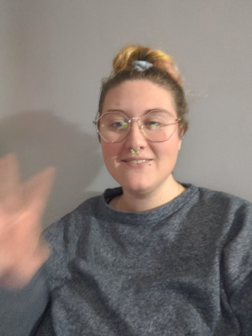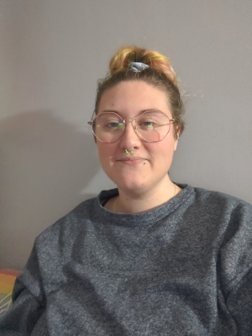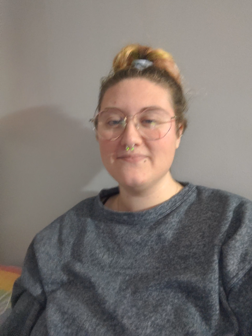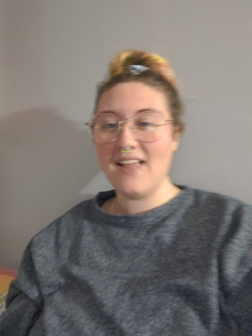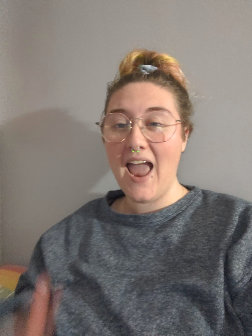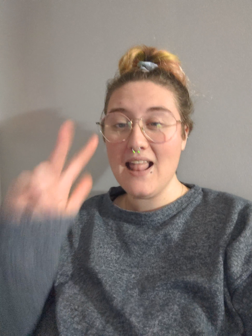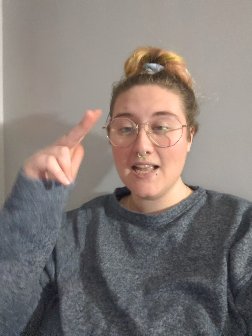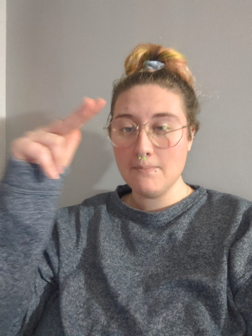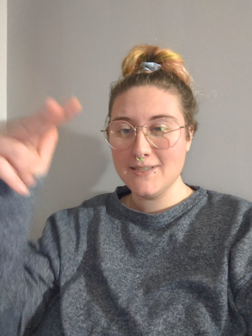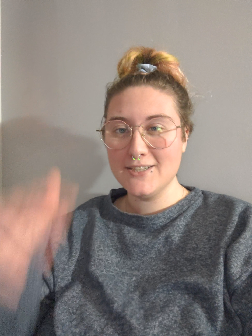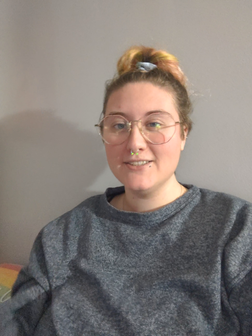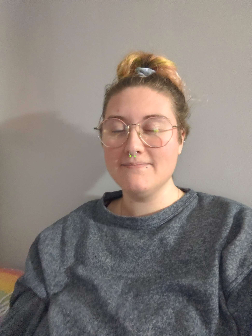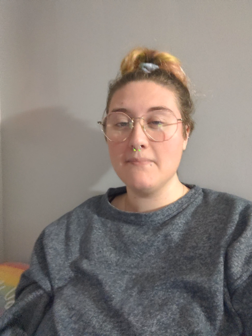helicopter